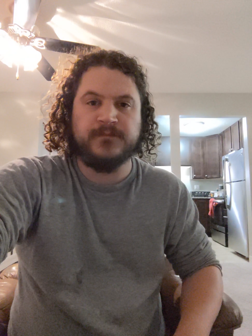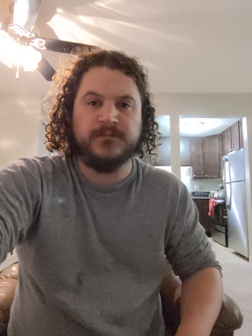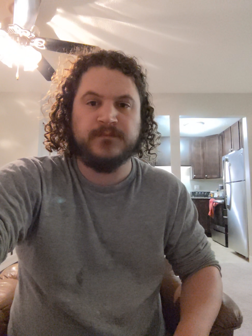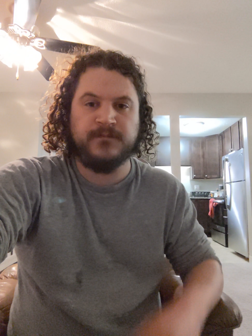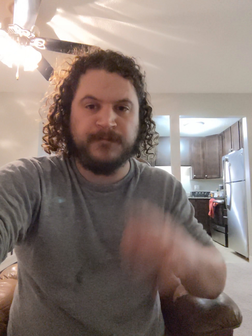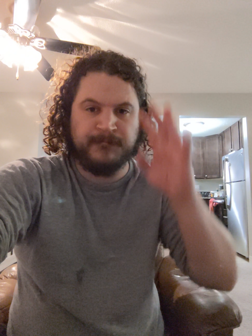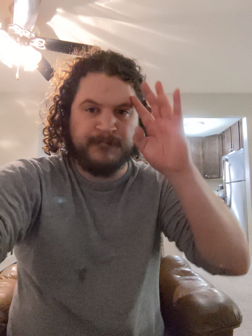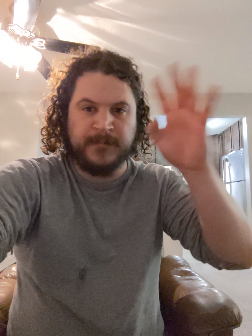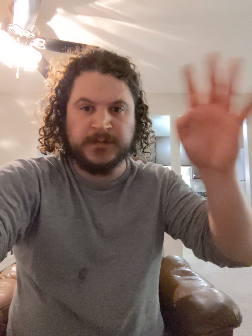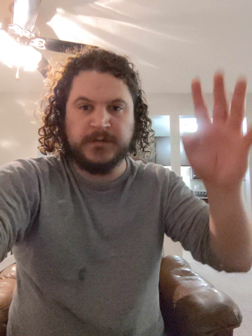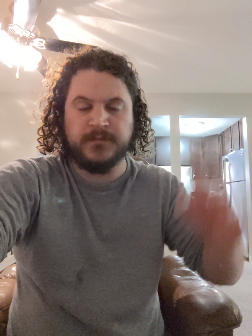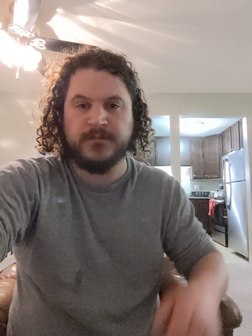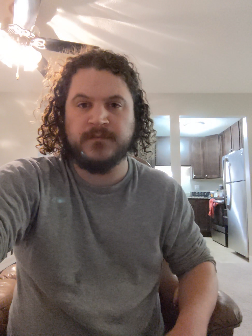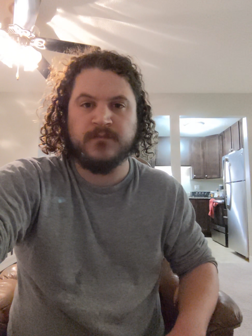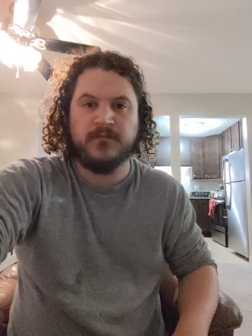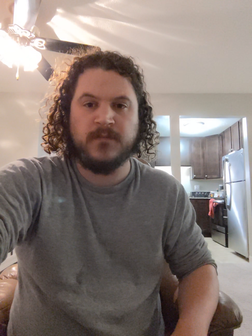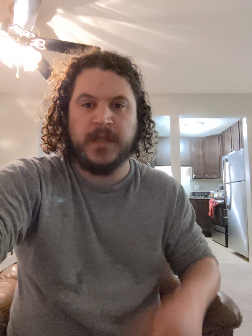pretend